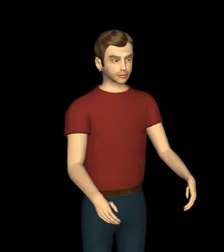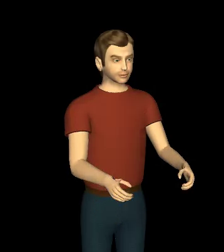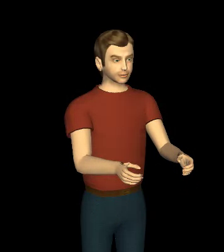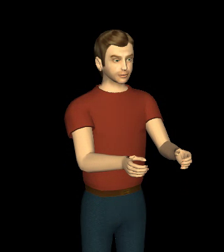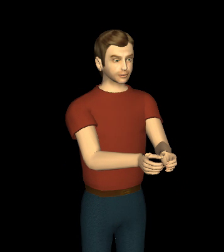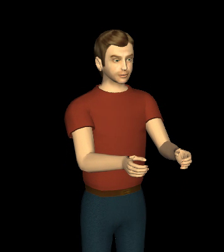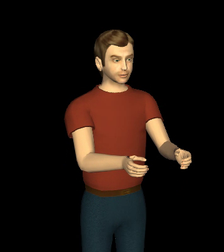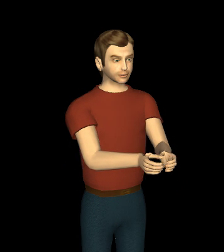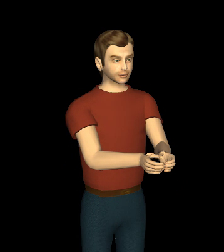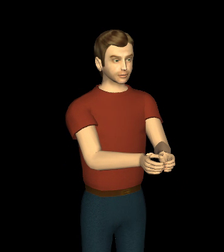مجموعة